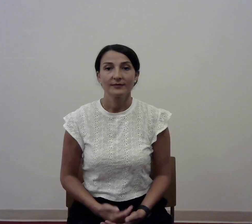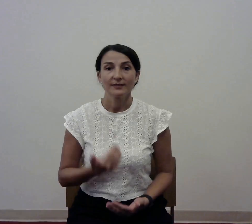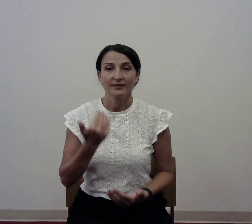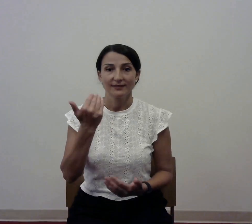siz